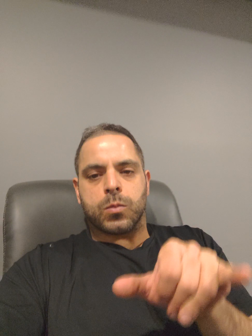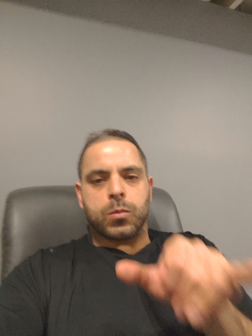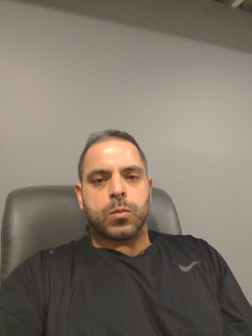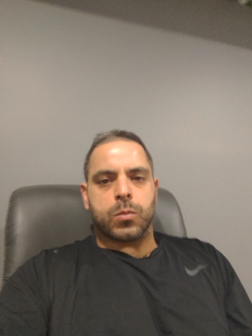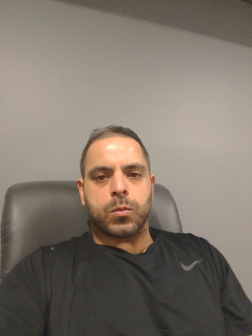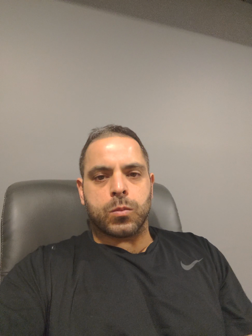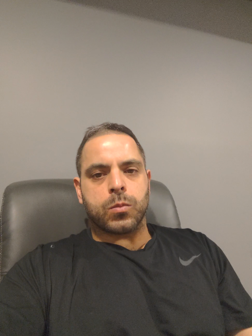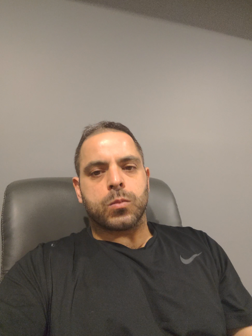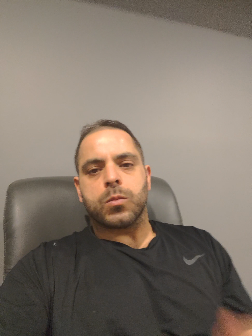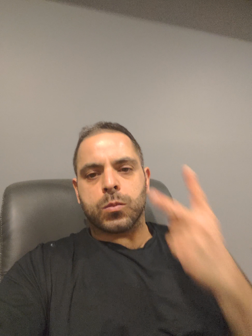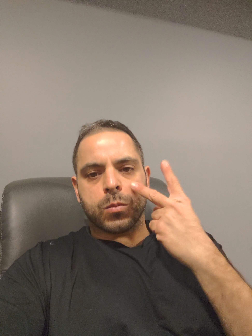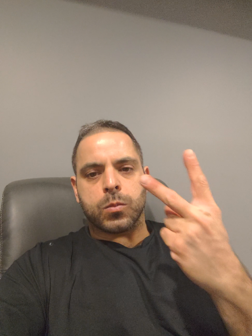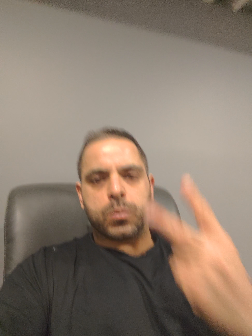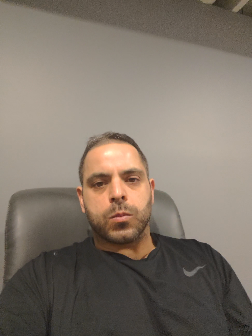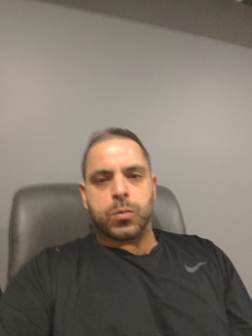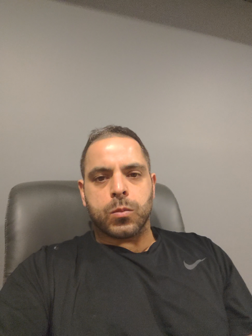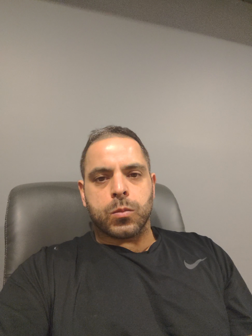look